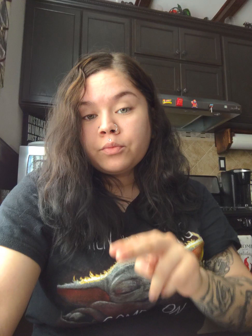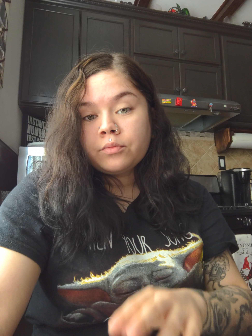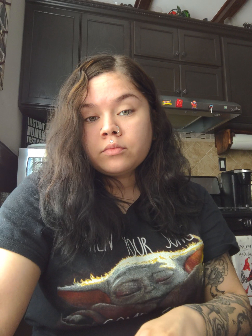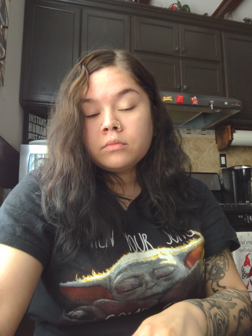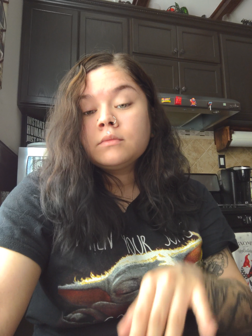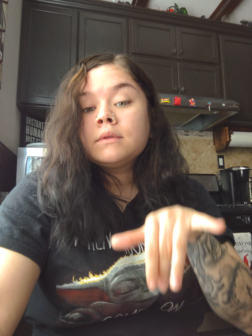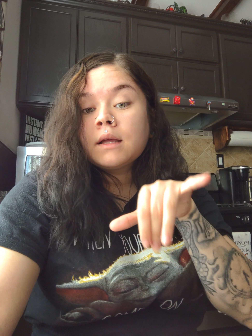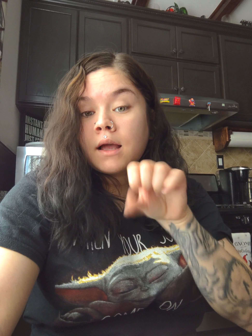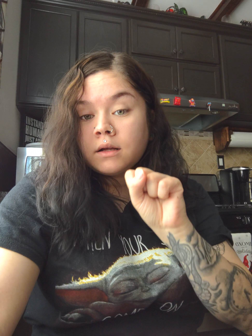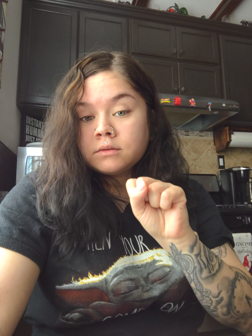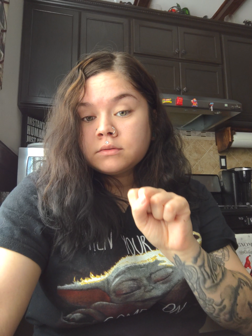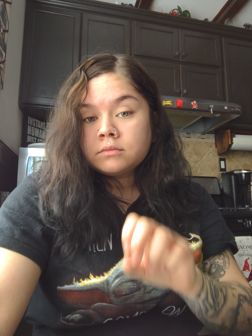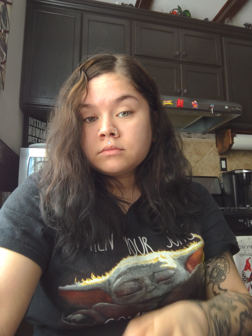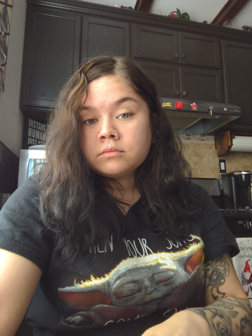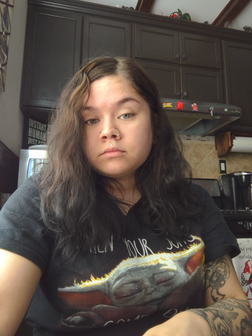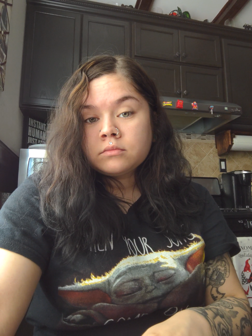yes